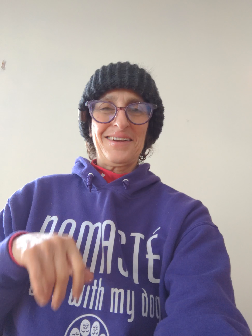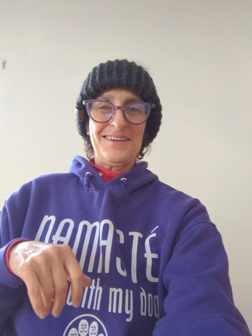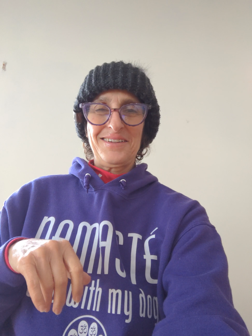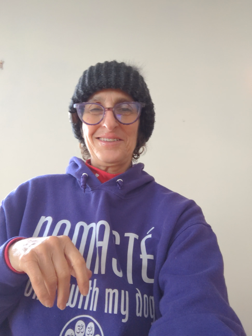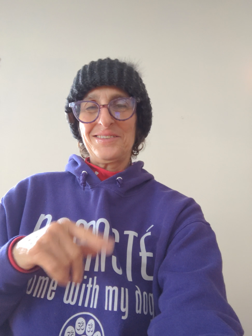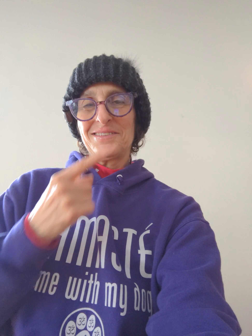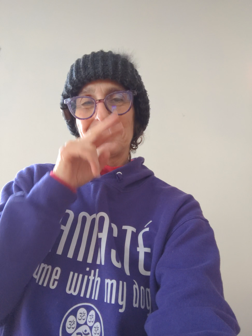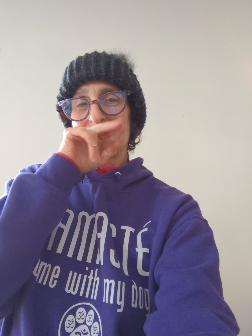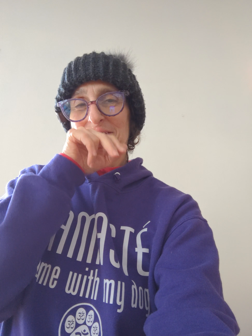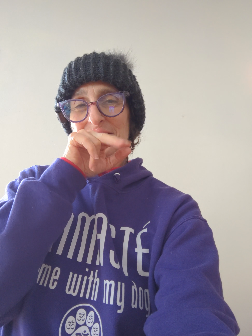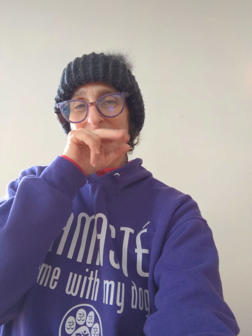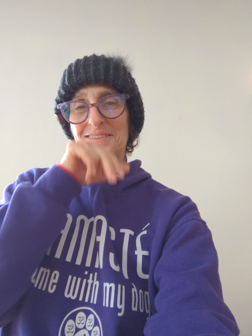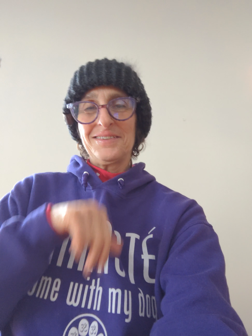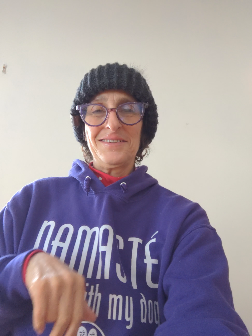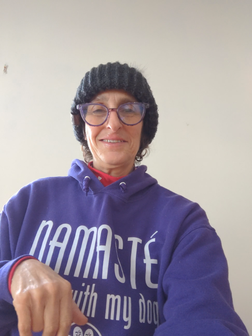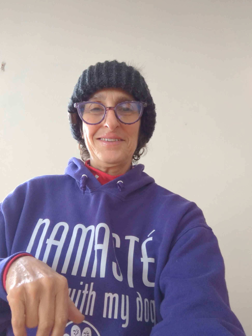tongue